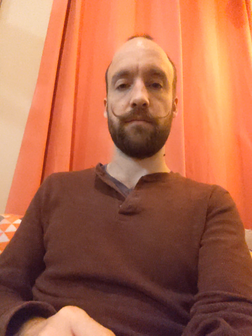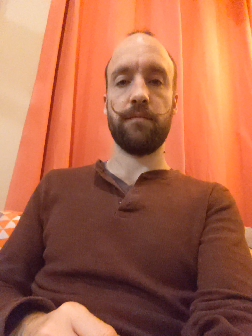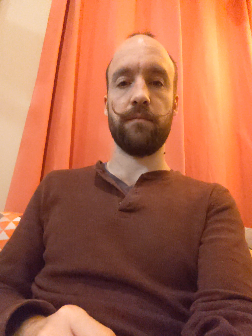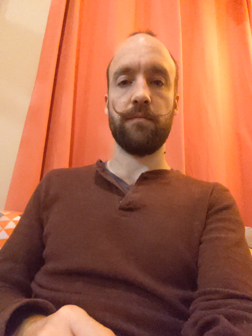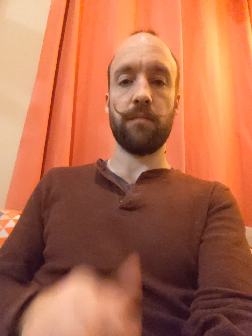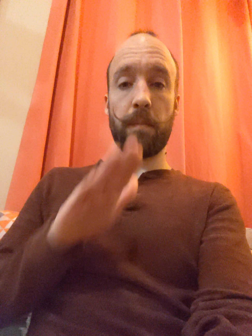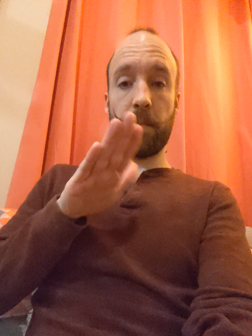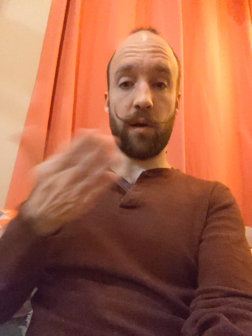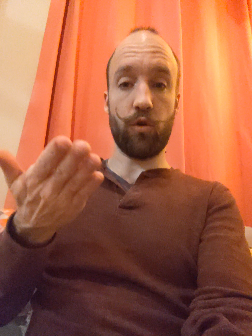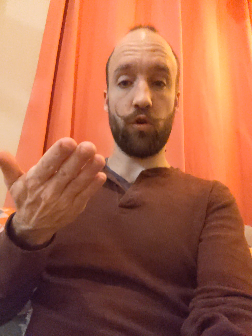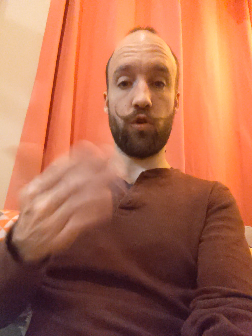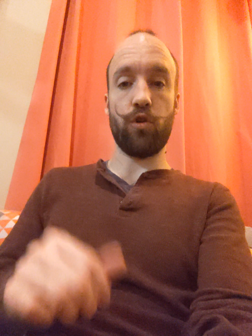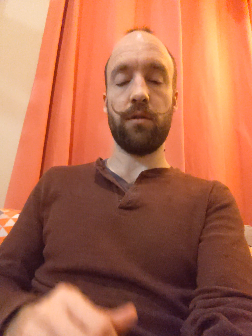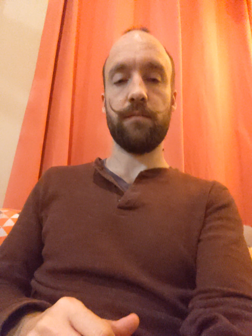book